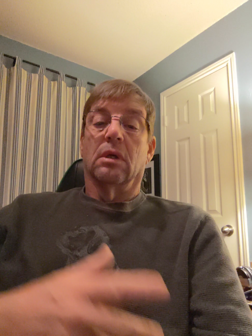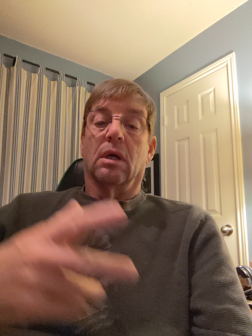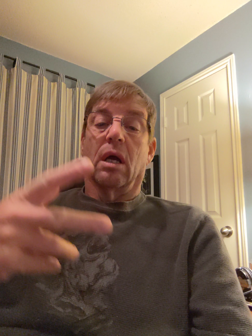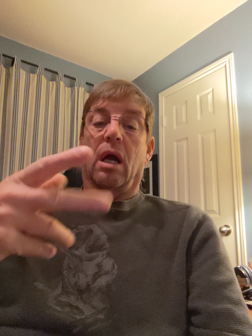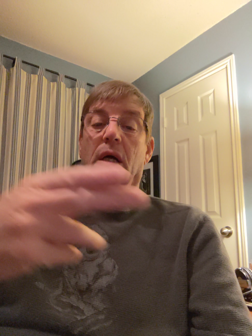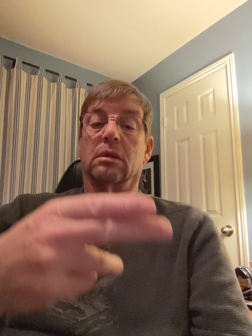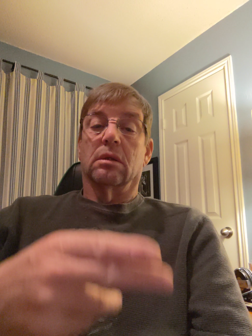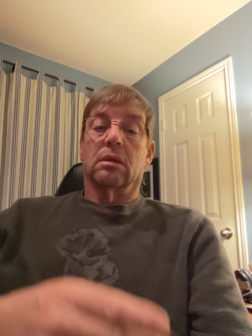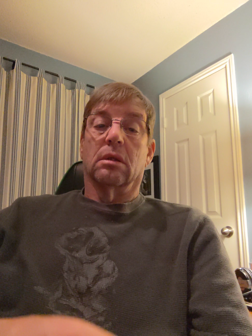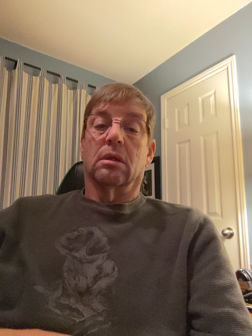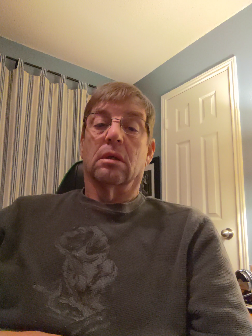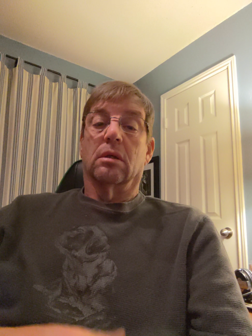cut